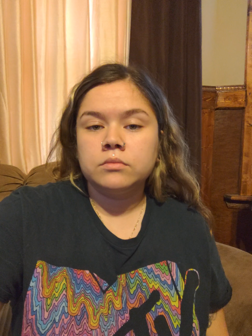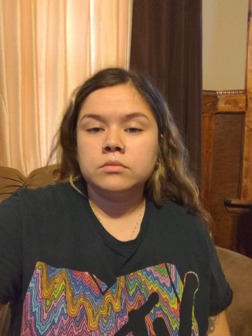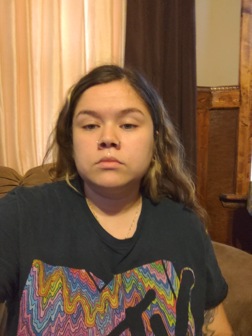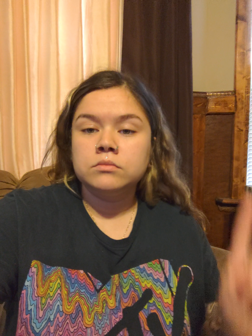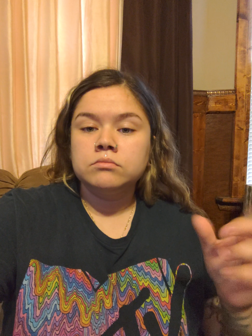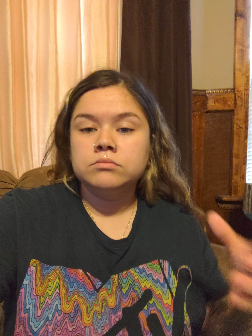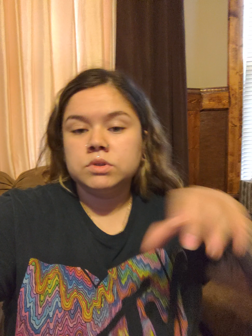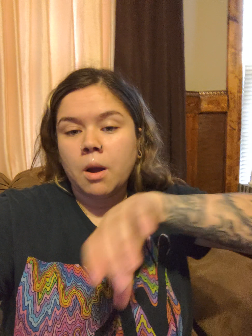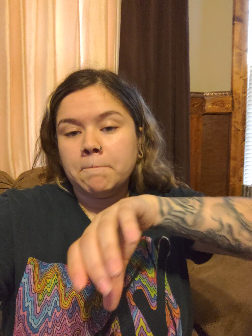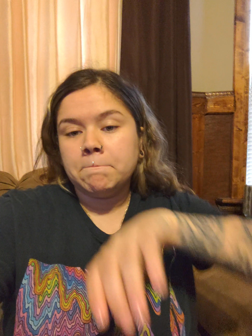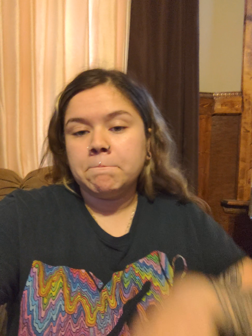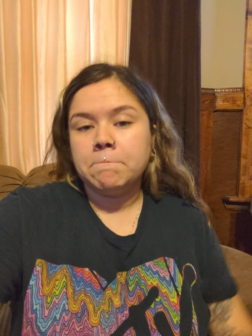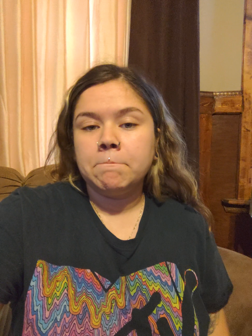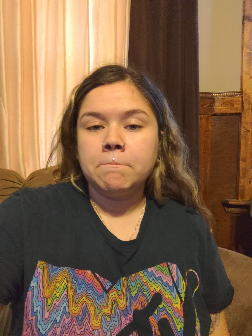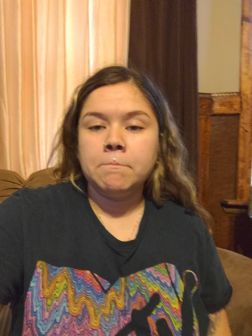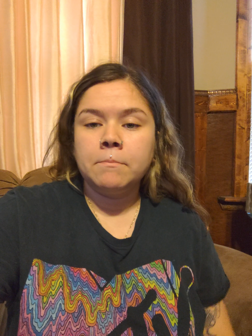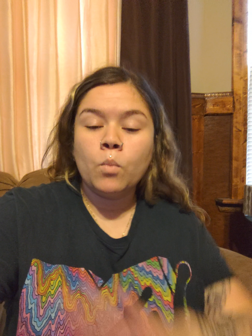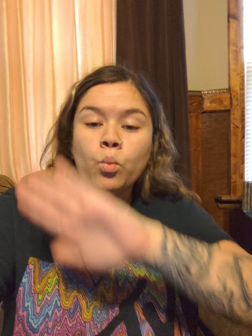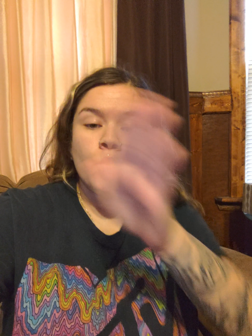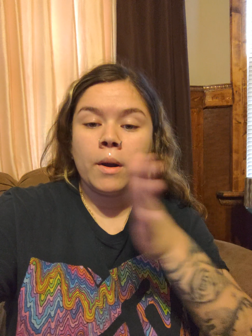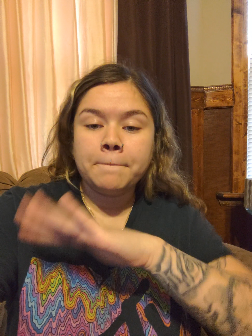dump